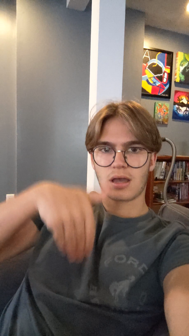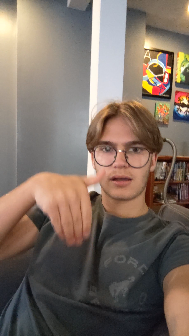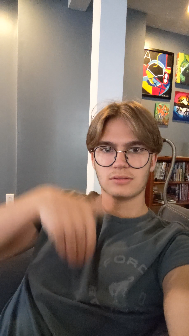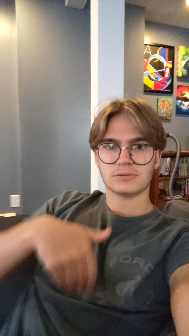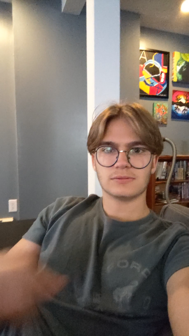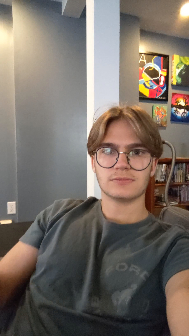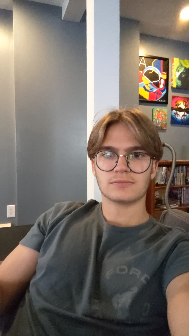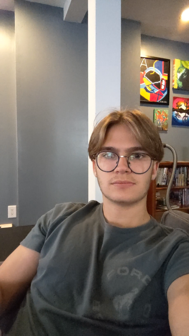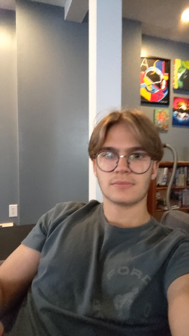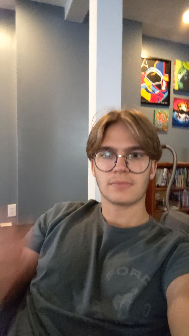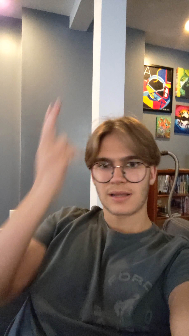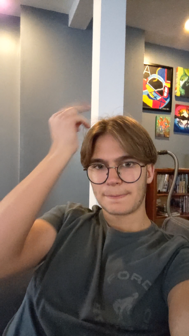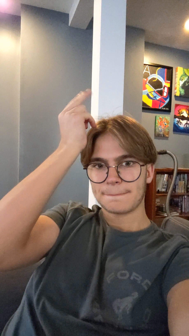rabbit